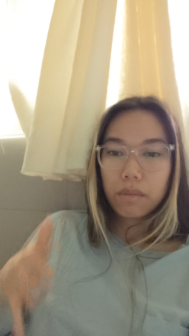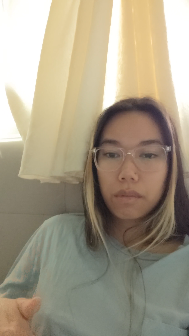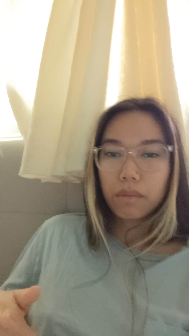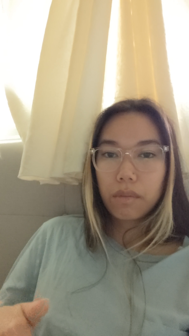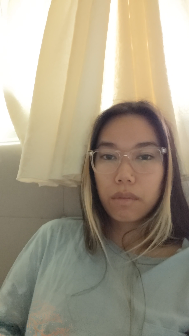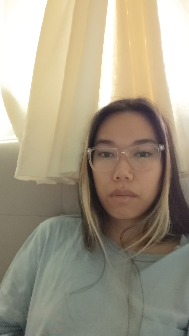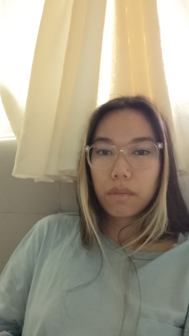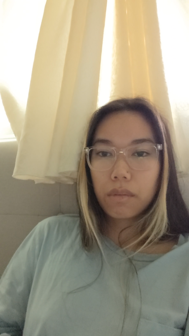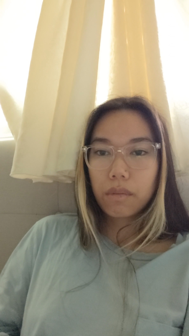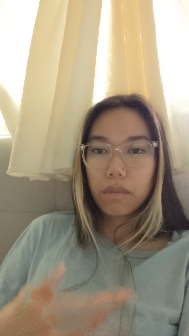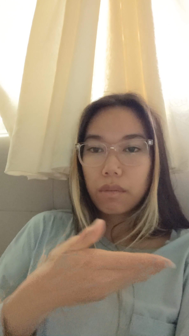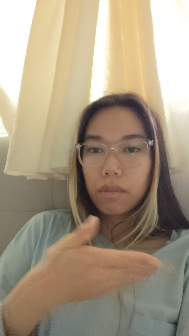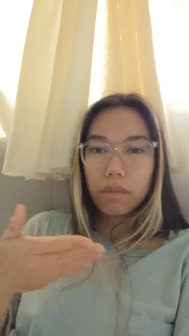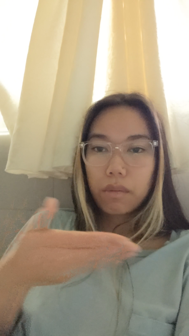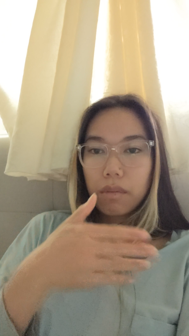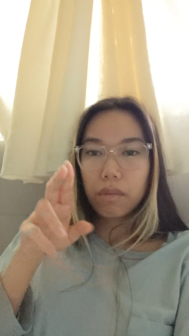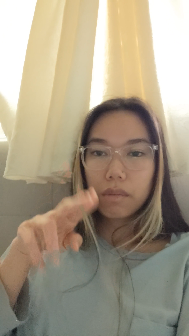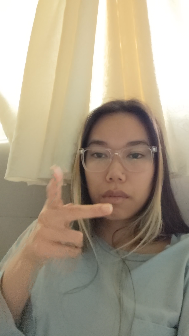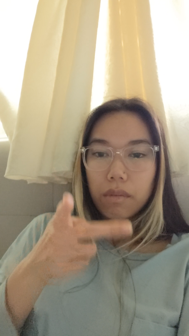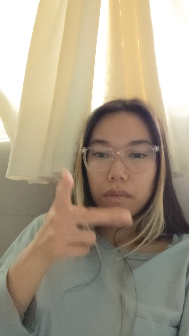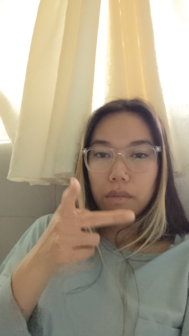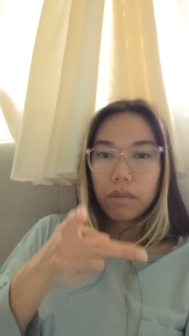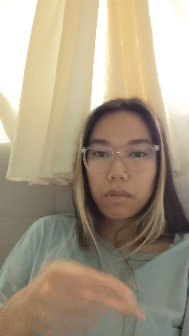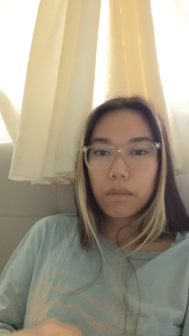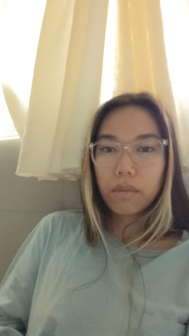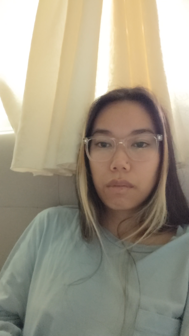babysitter